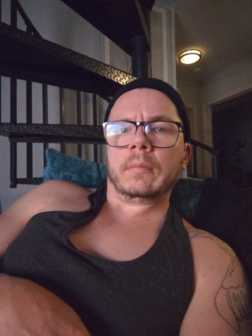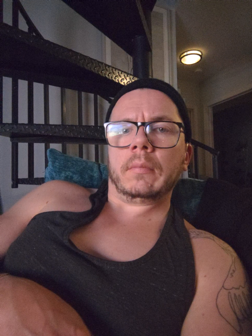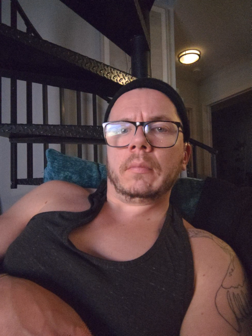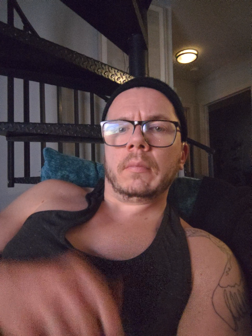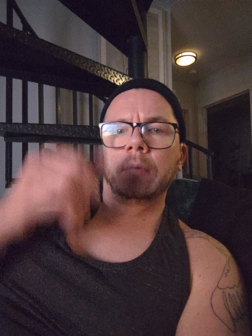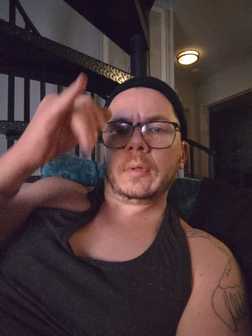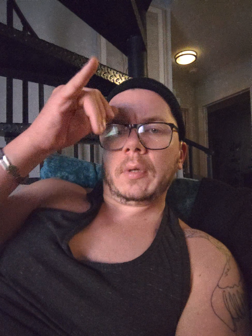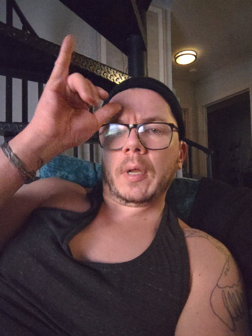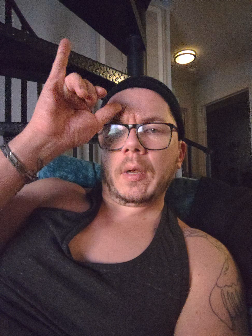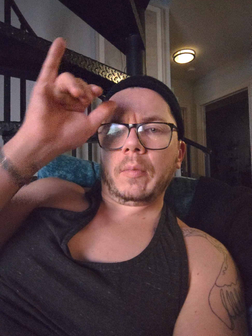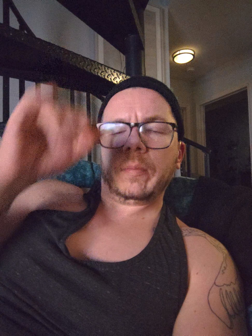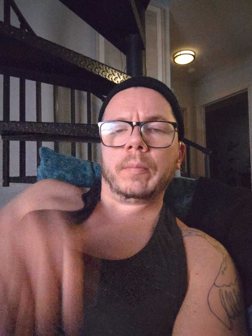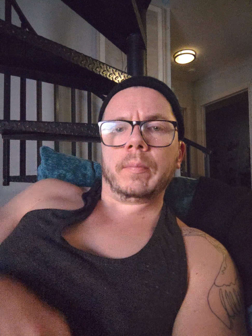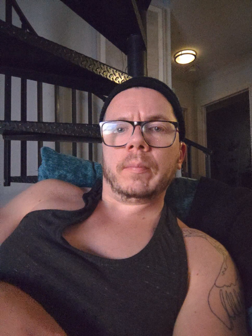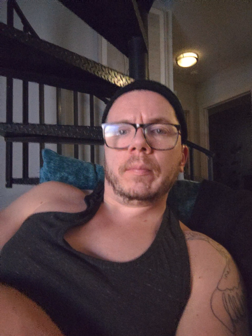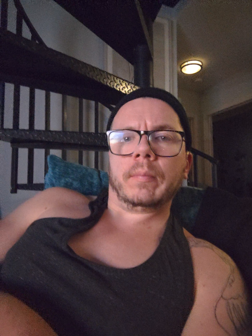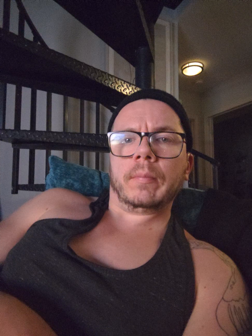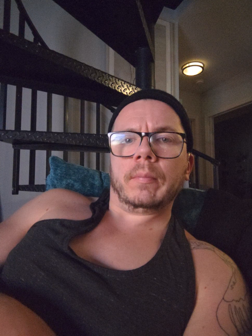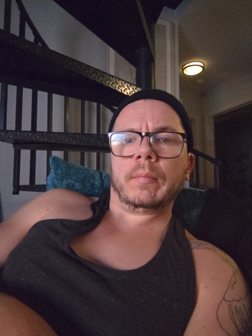cow